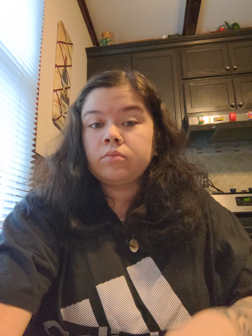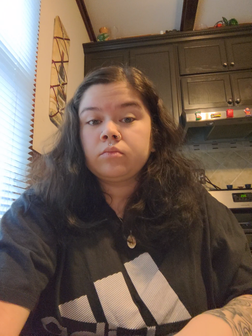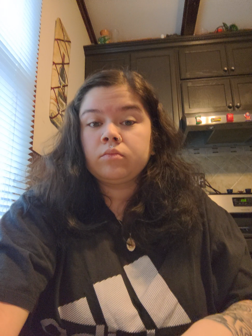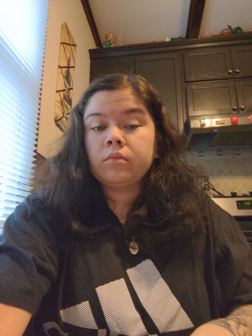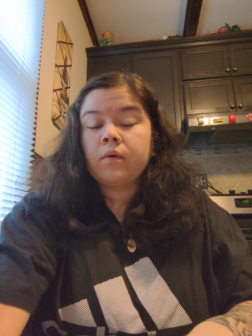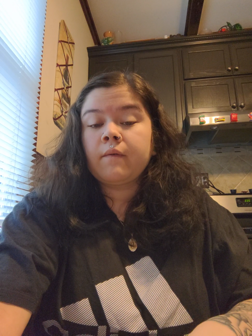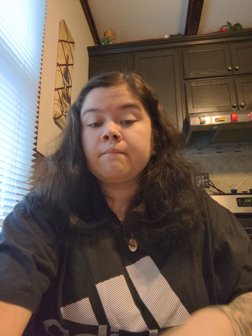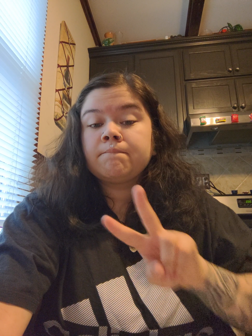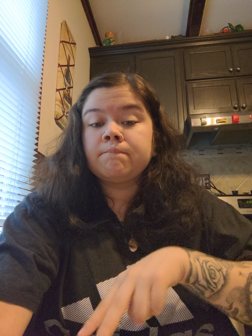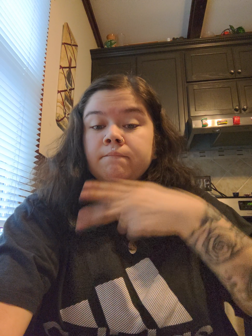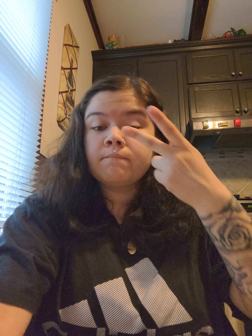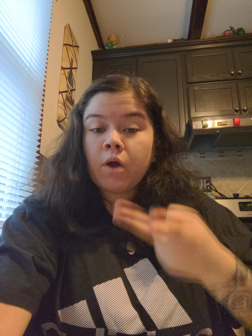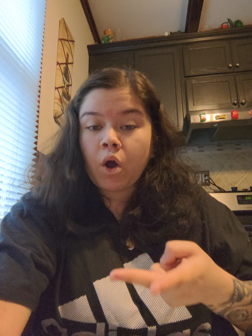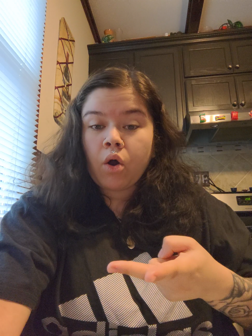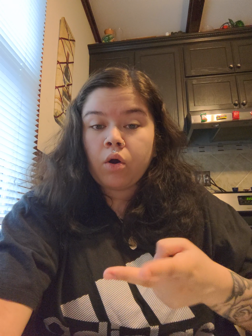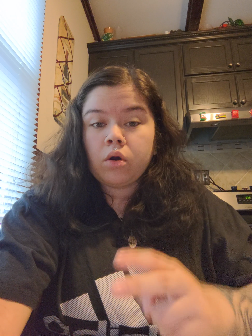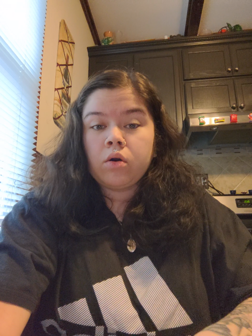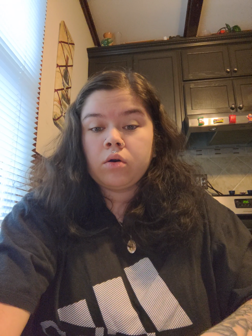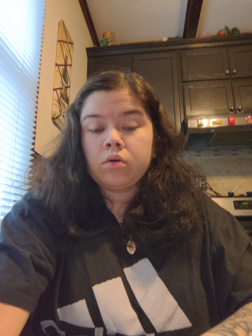fall